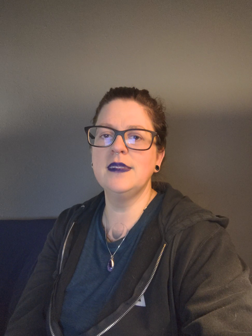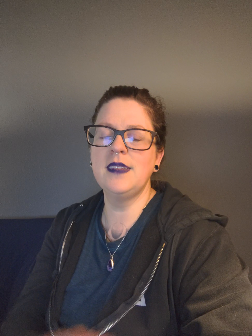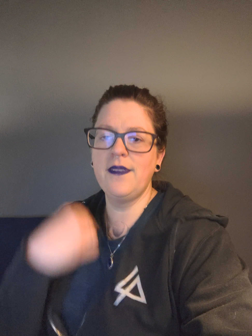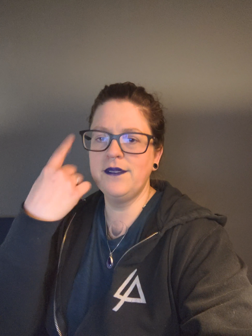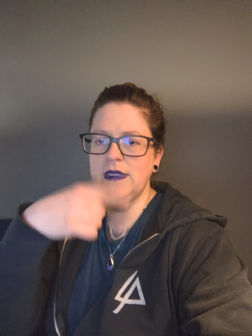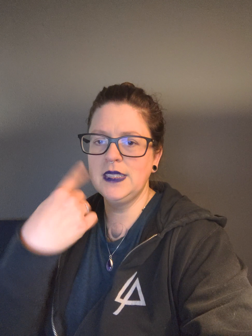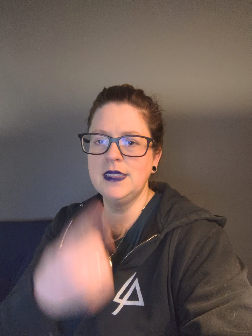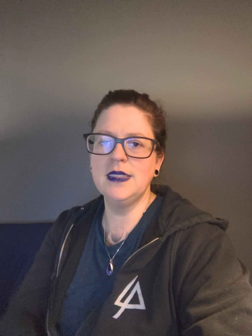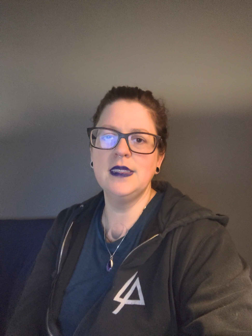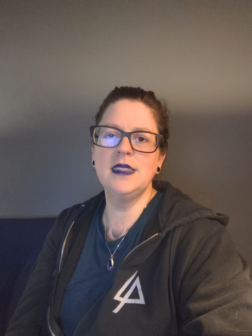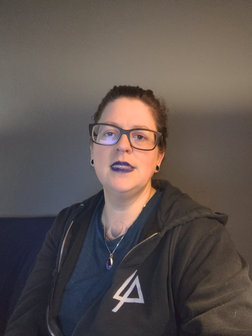face